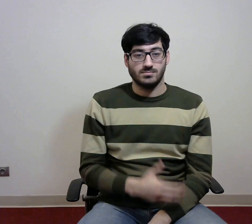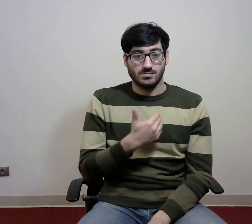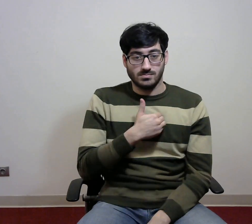mən